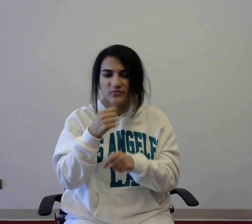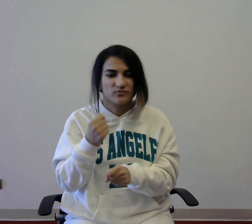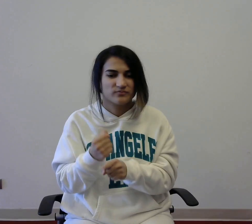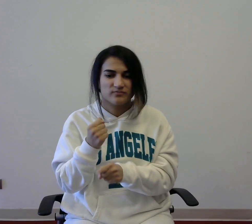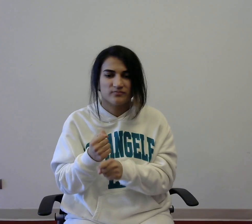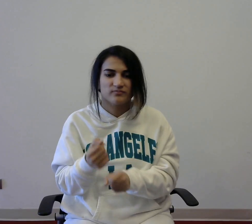etmək